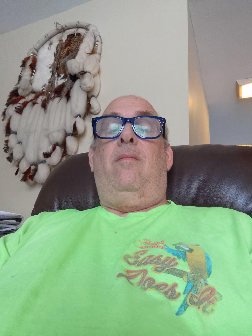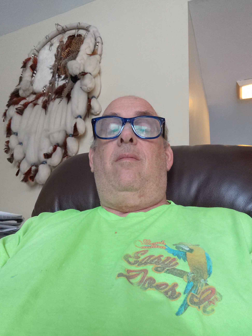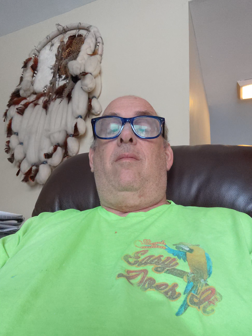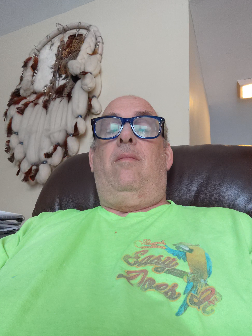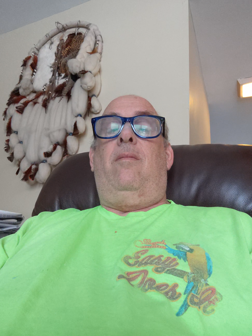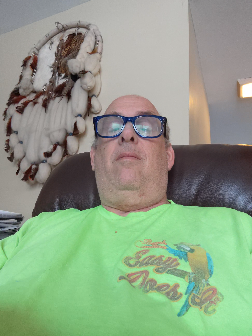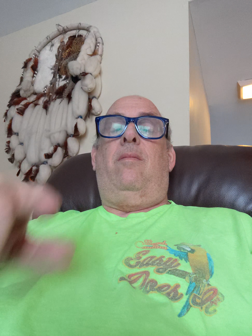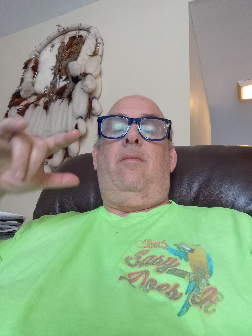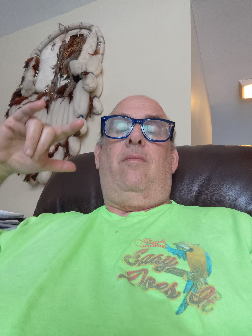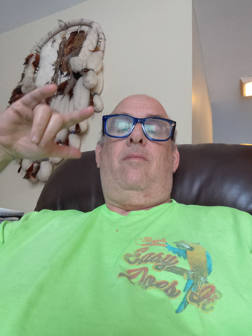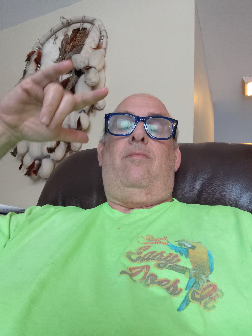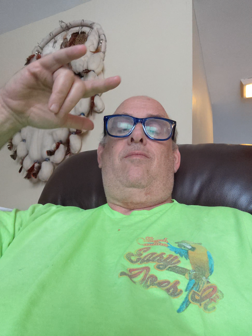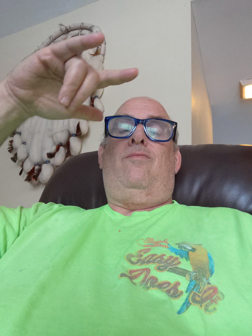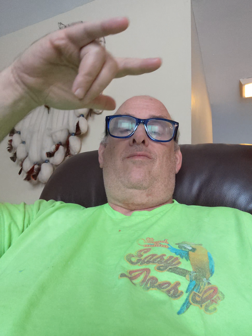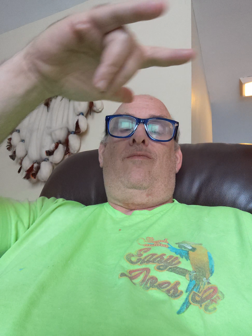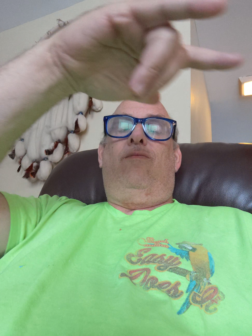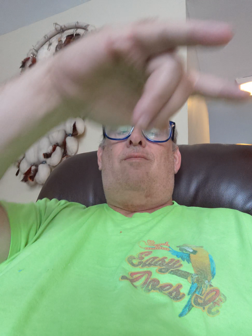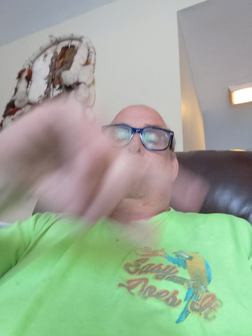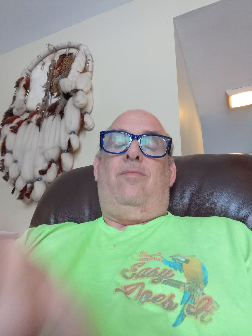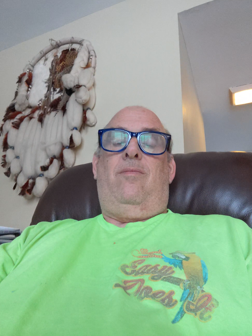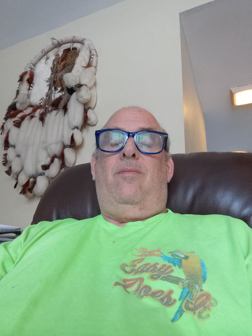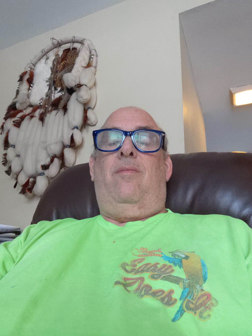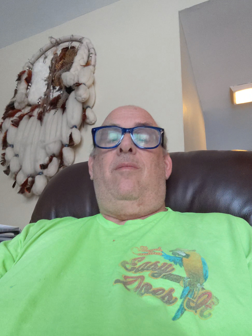airplane